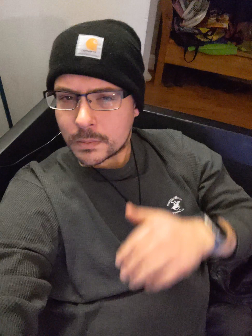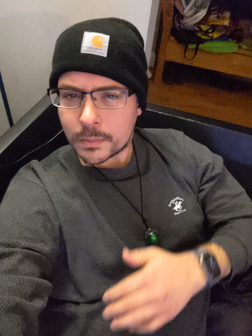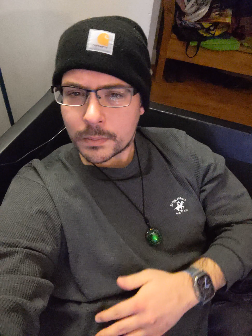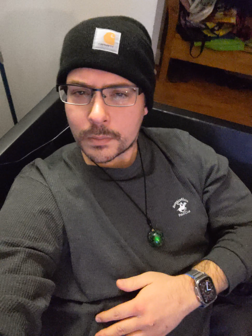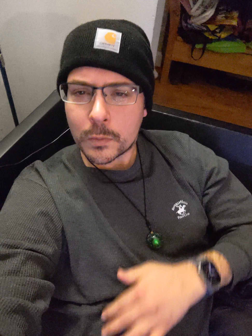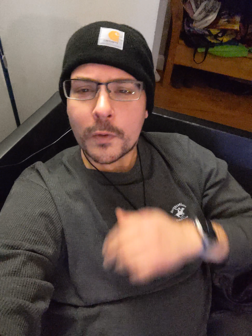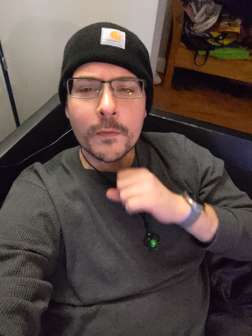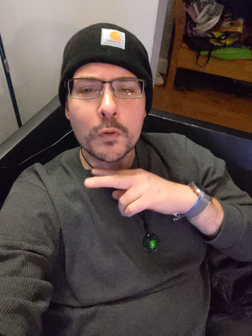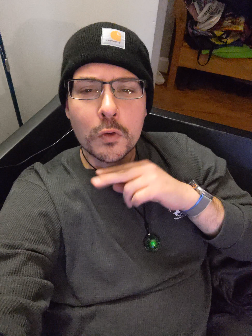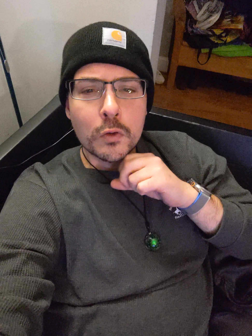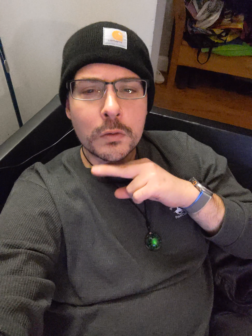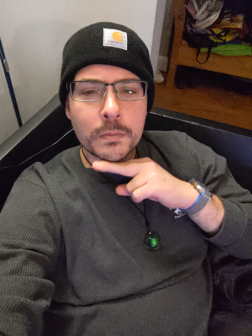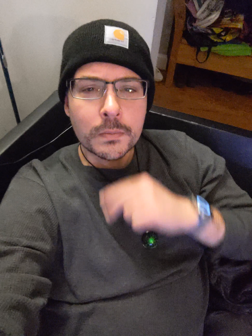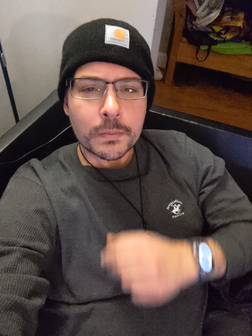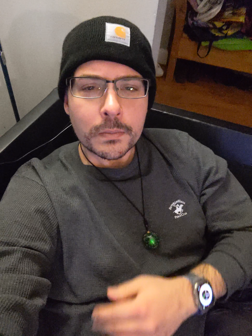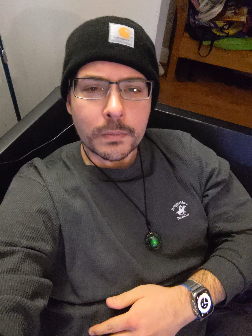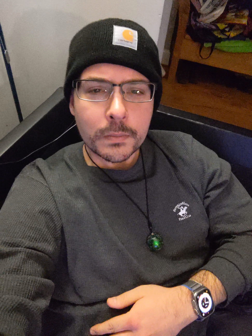frog